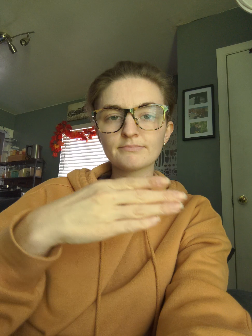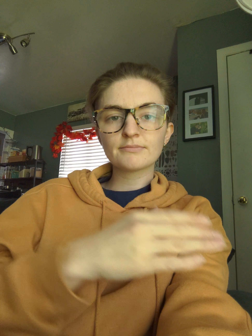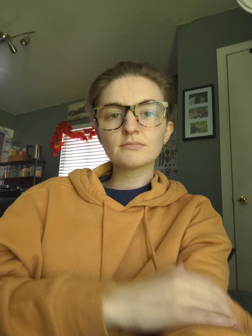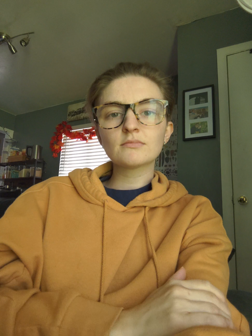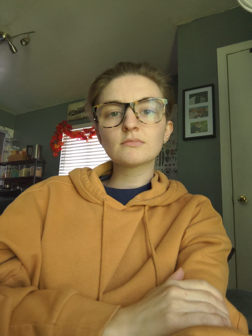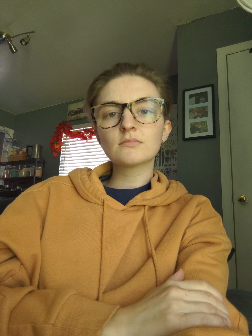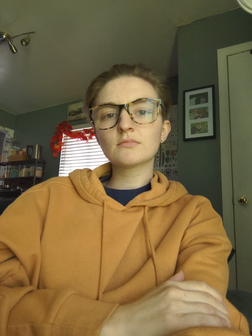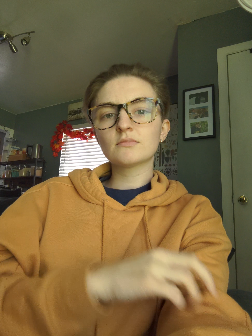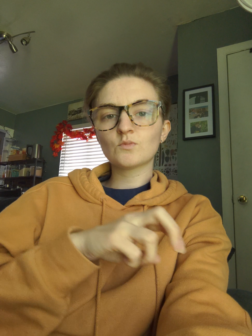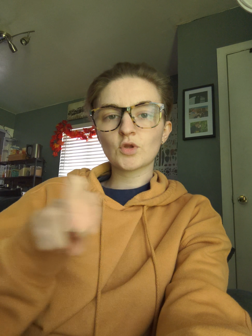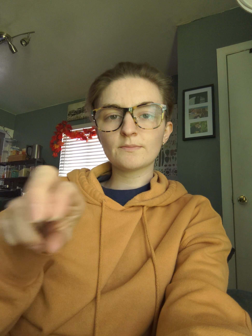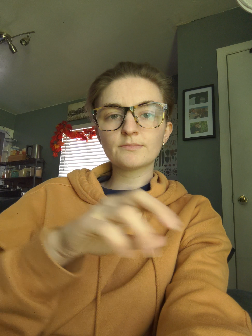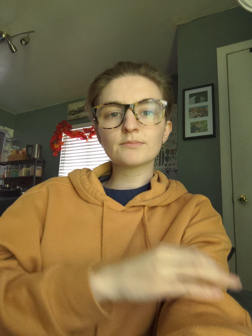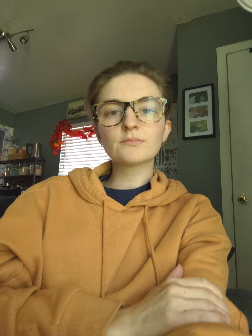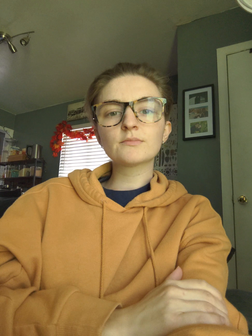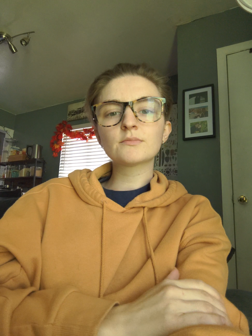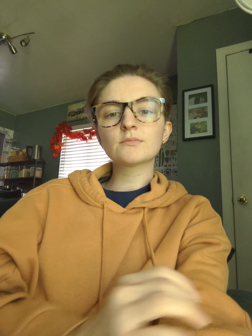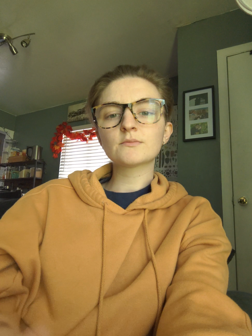couch